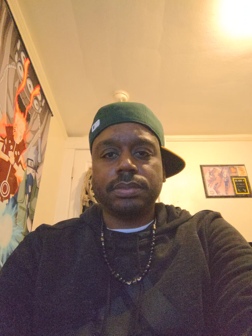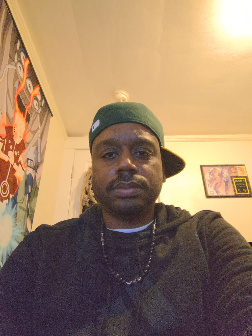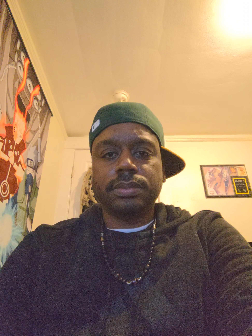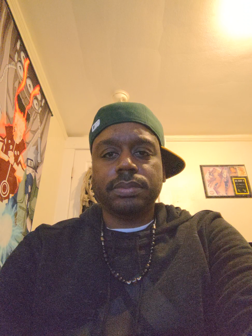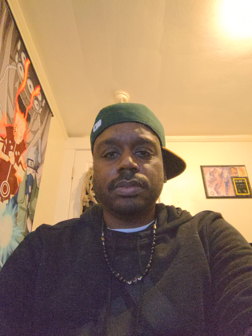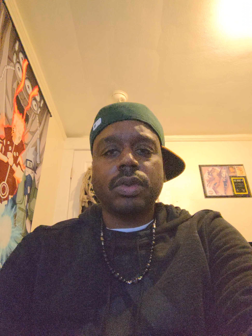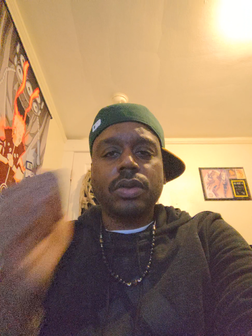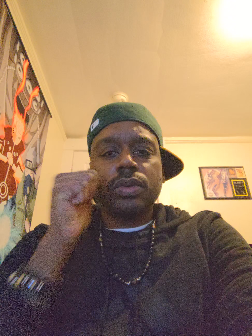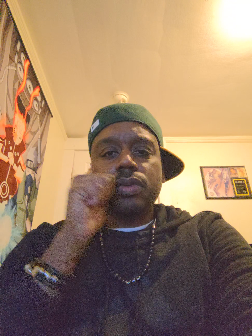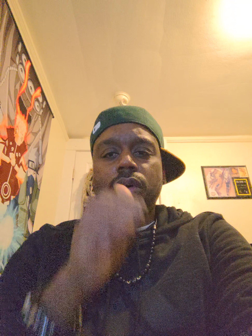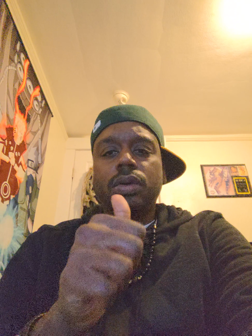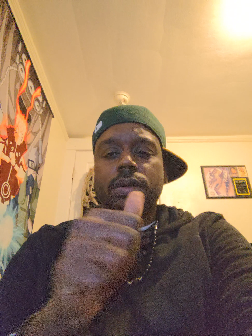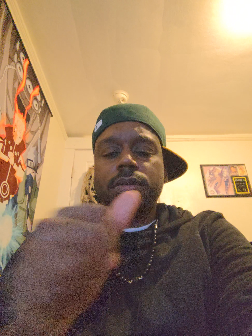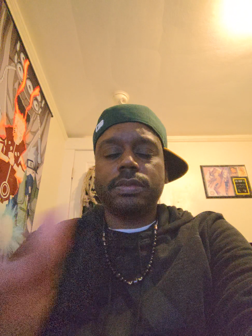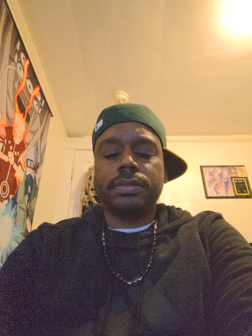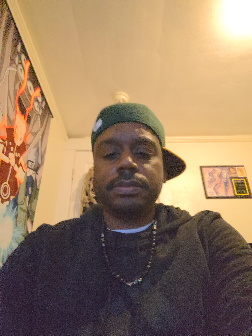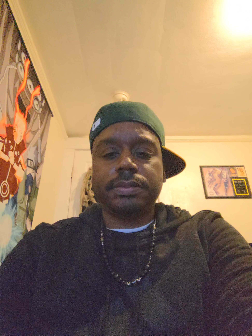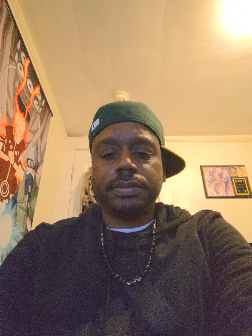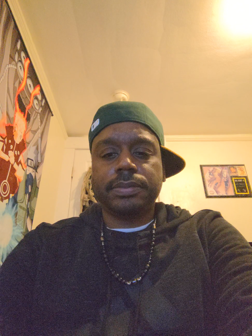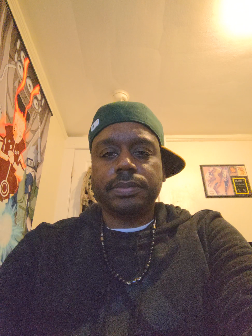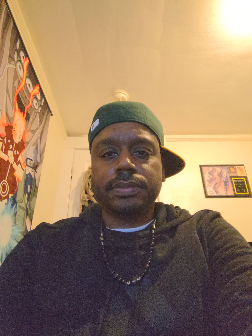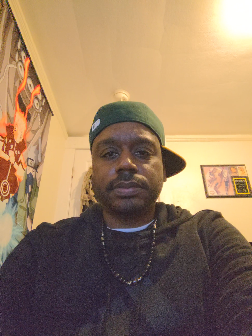girl